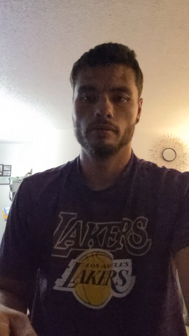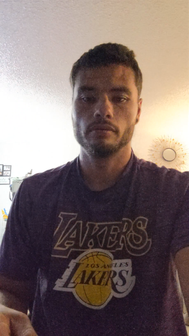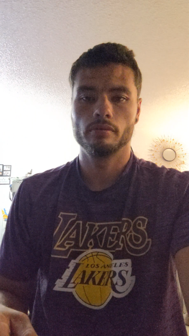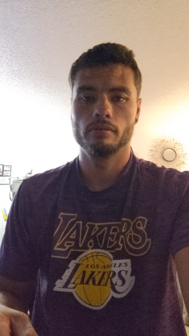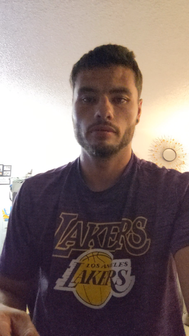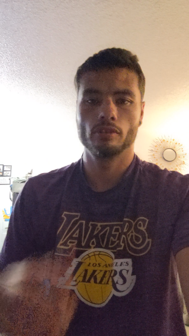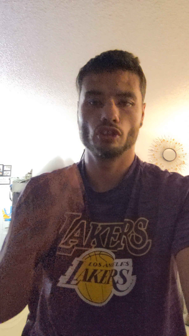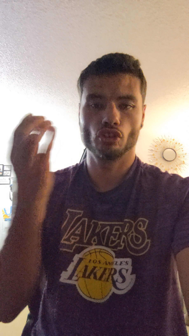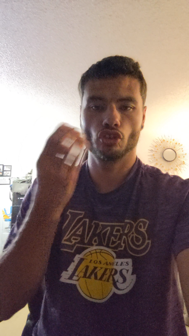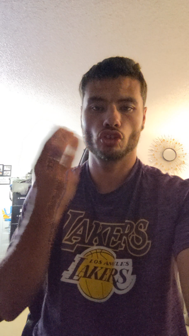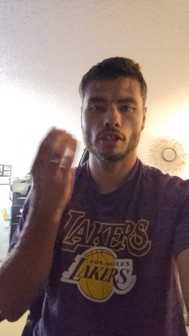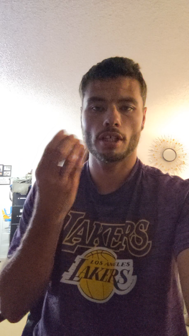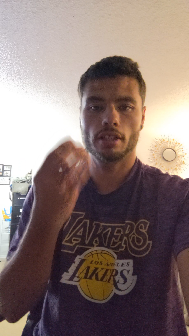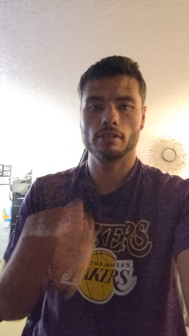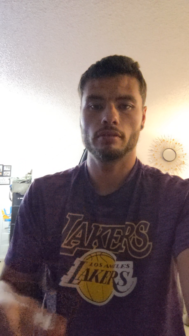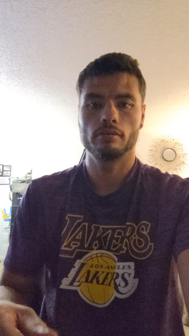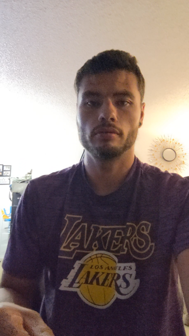shake